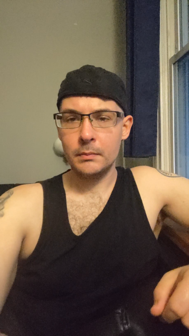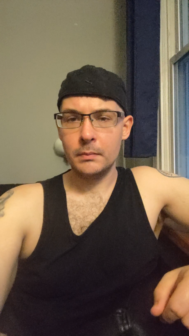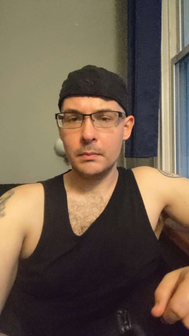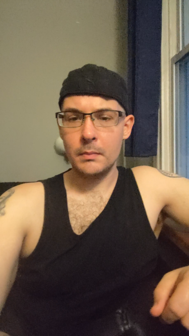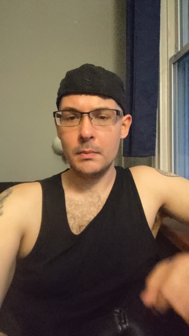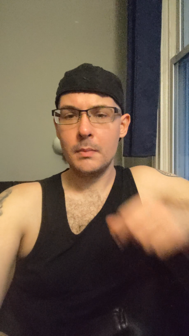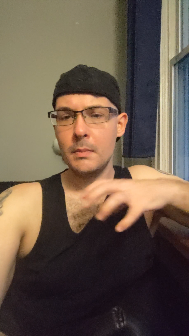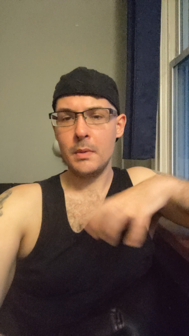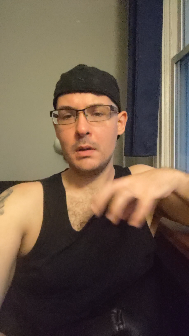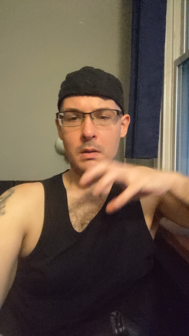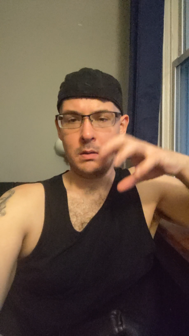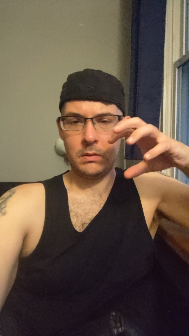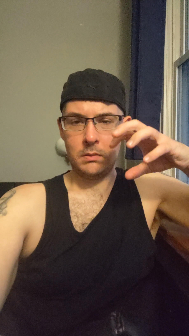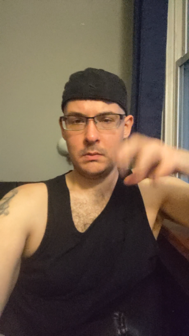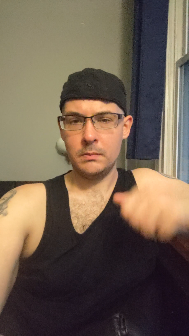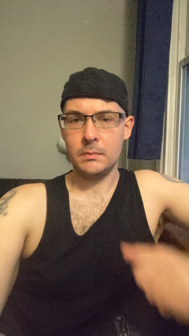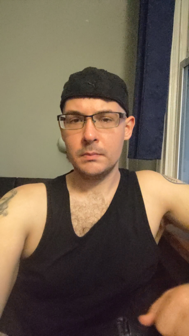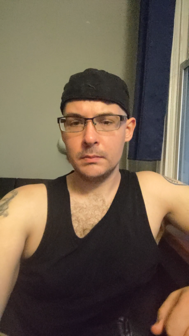block